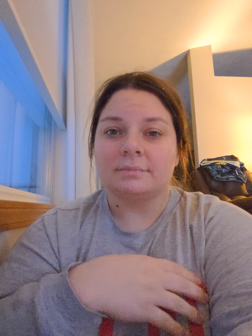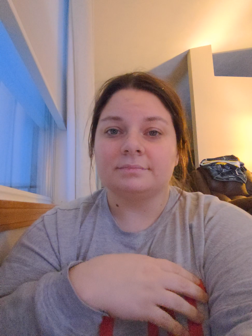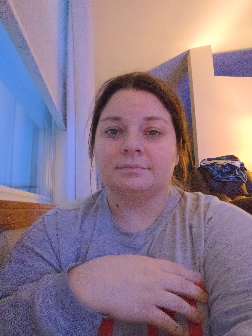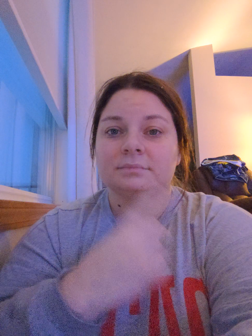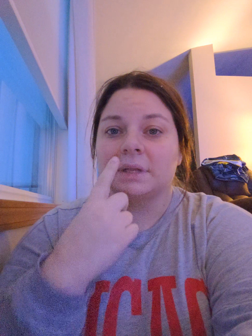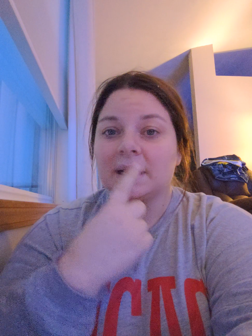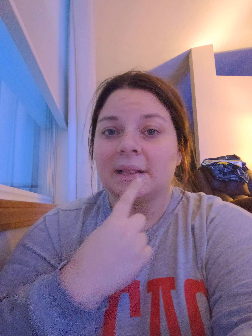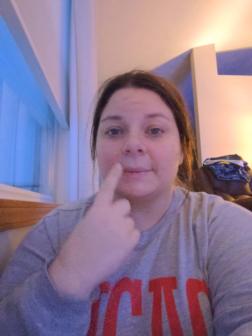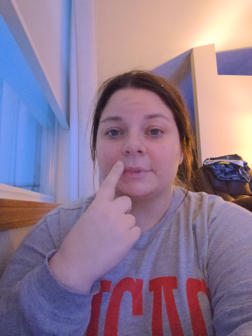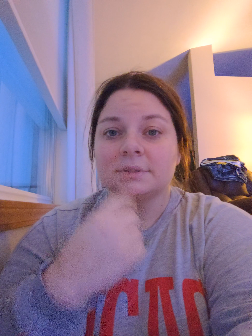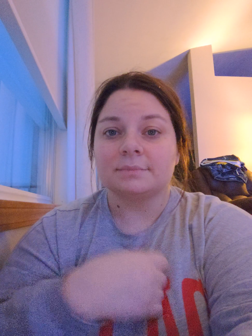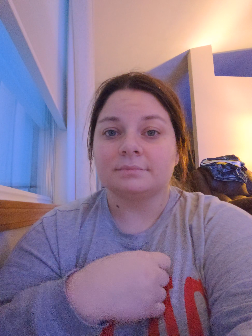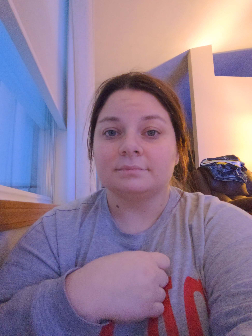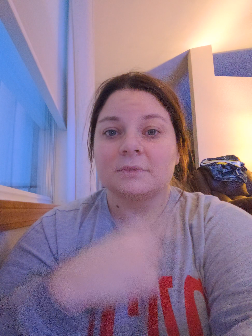lips